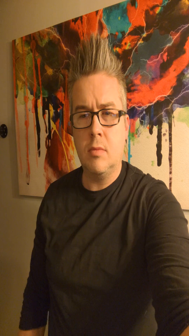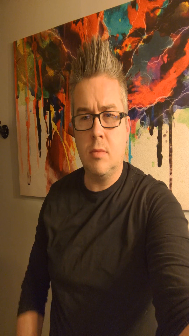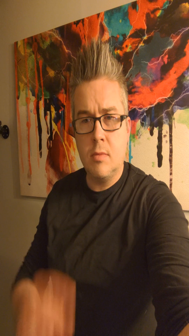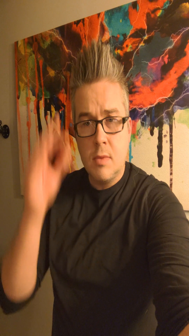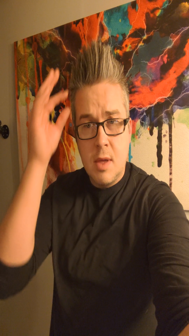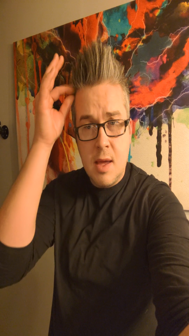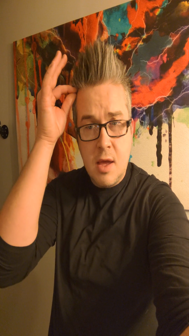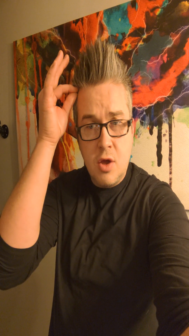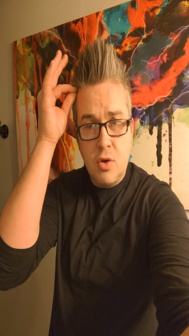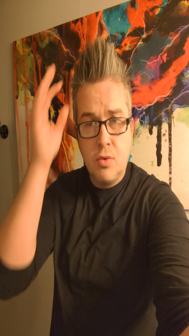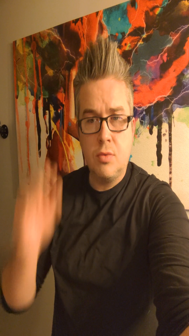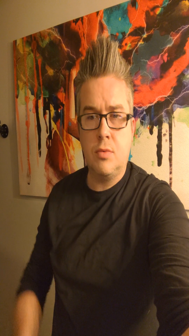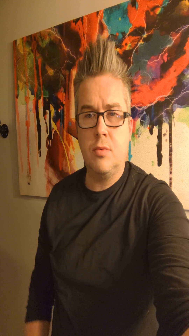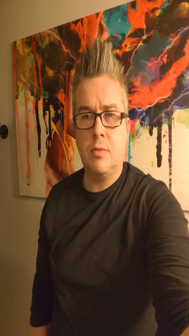hair